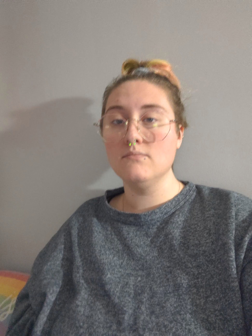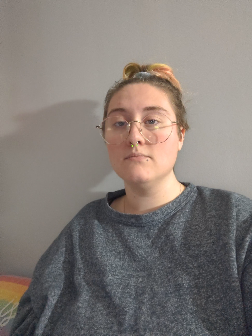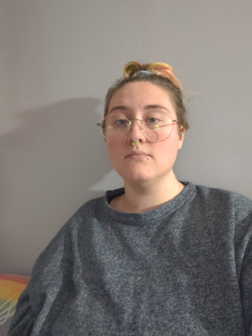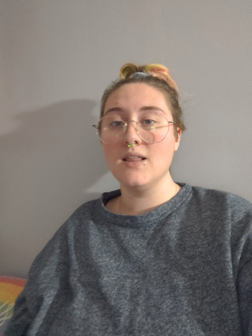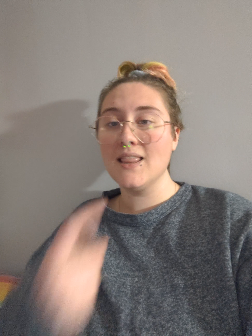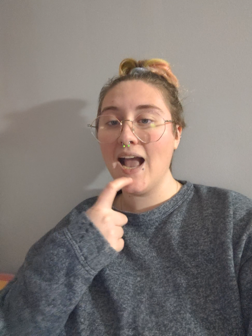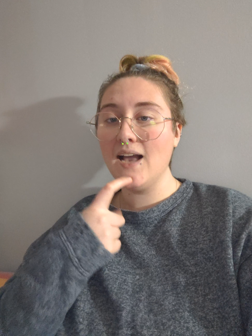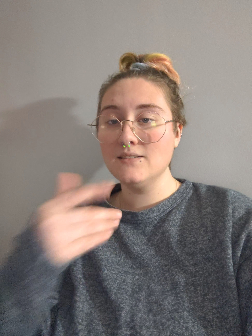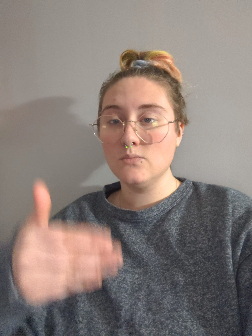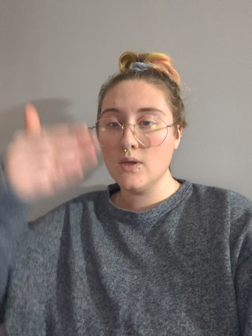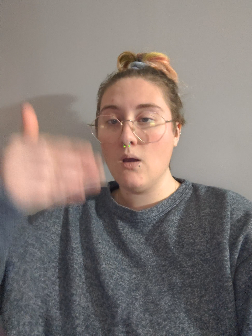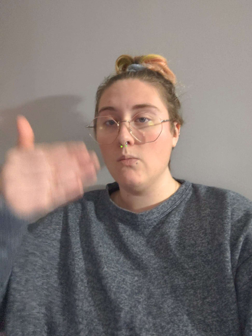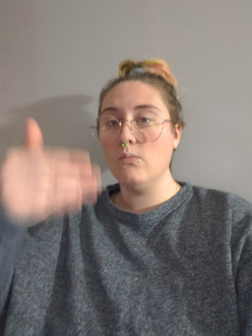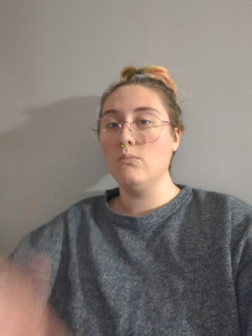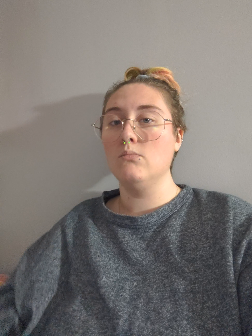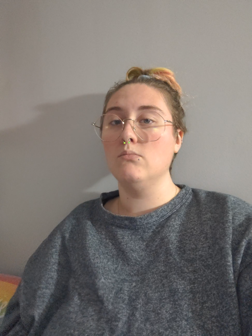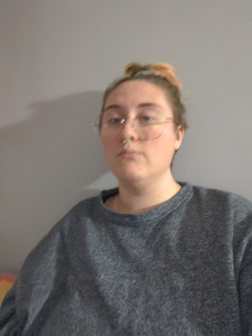window